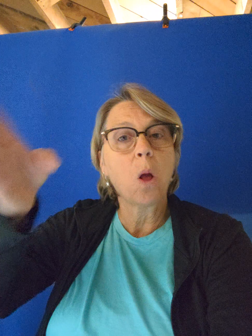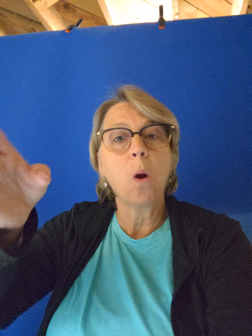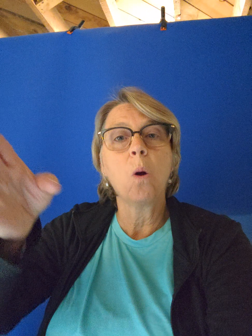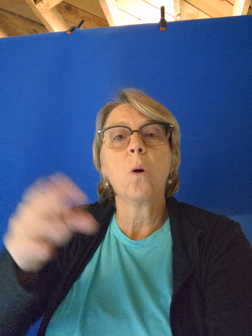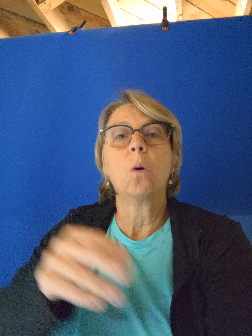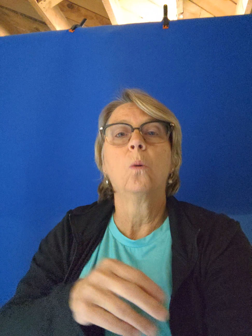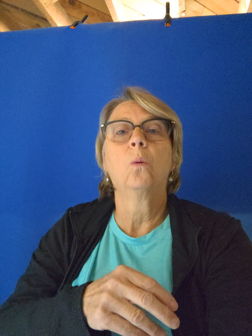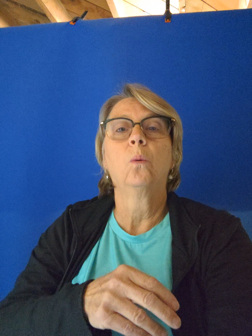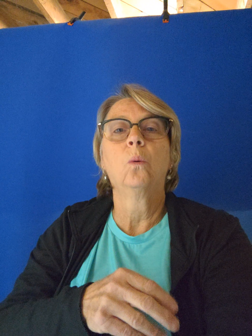hello